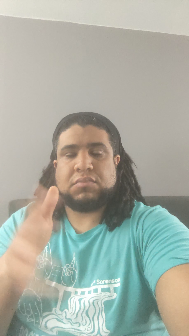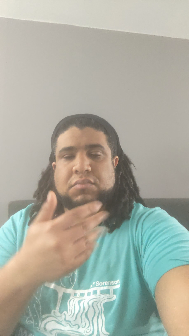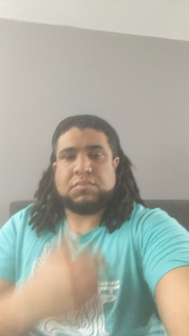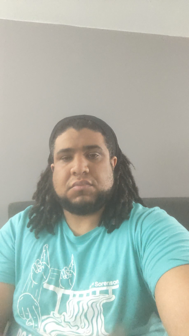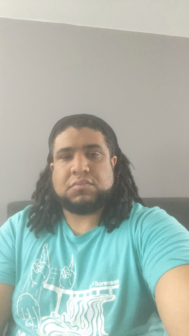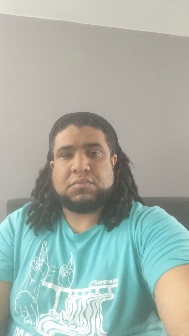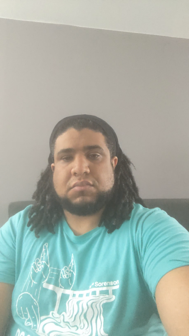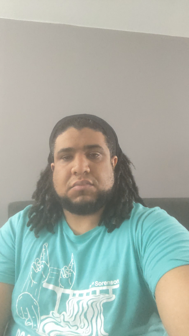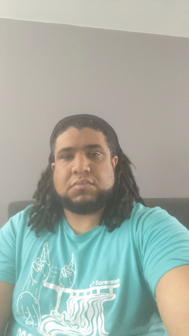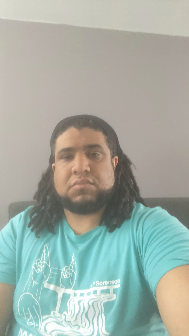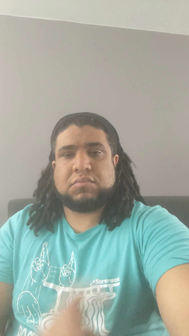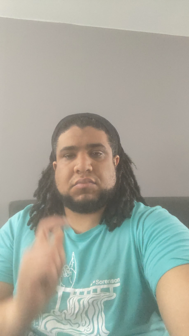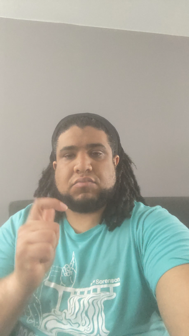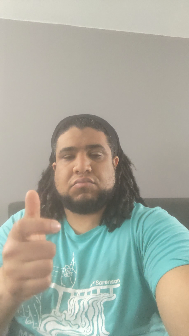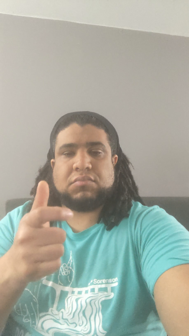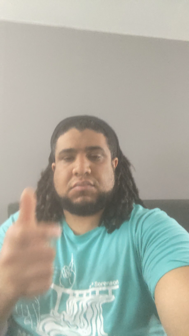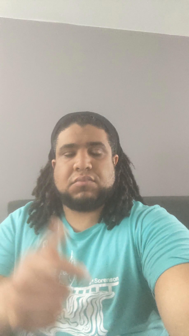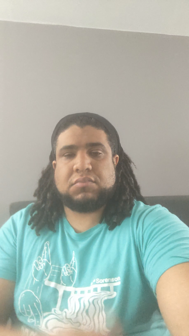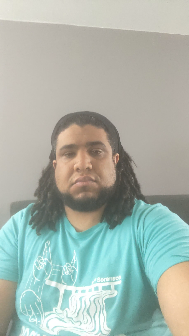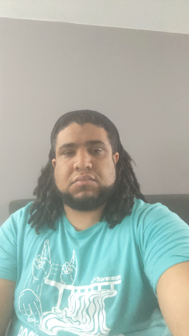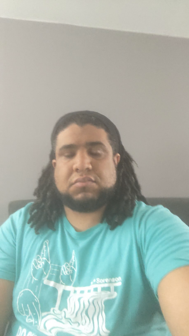run